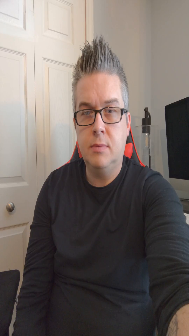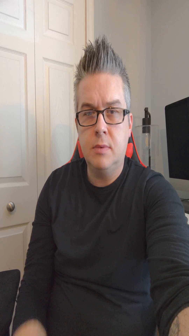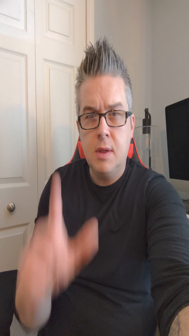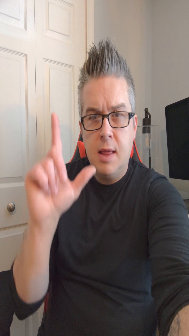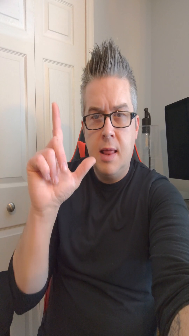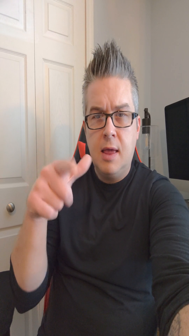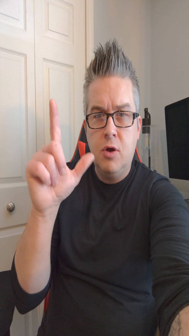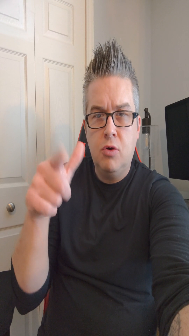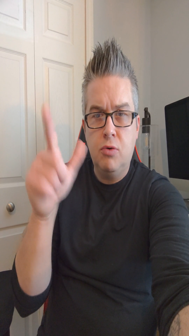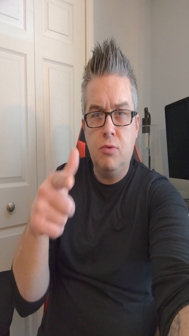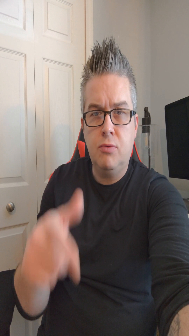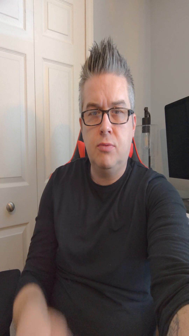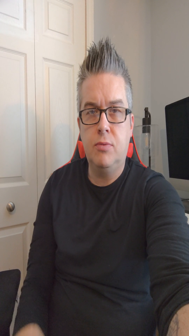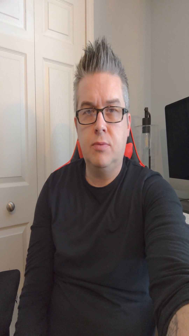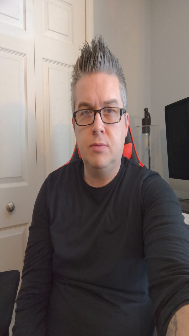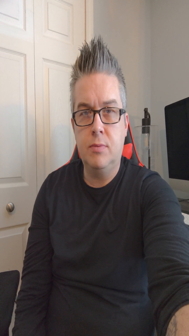later